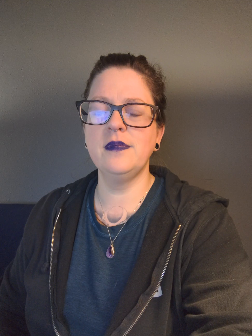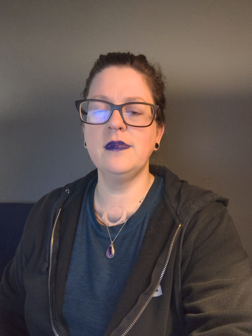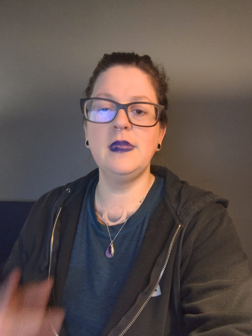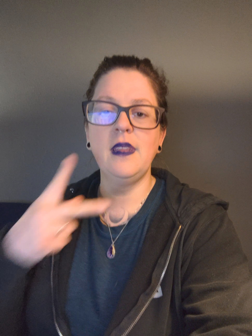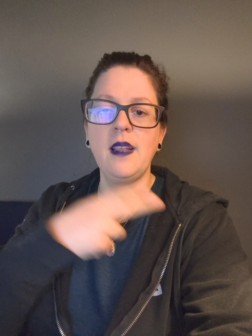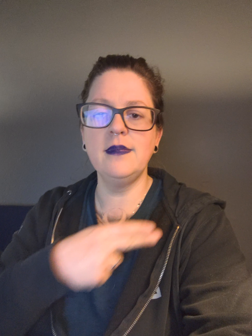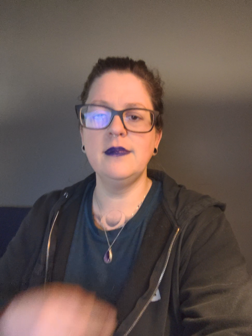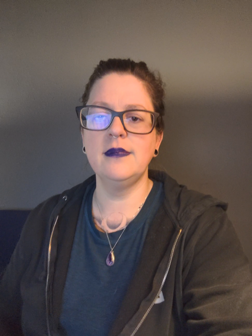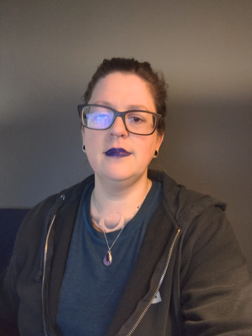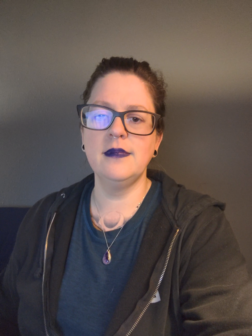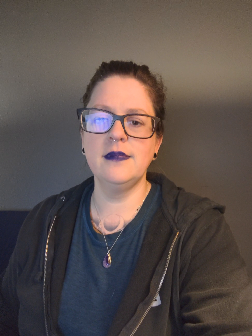cut